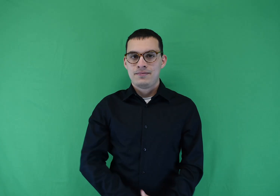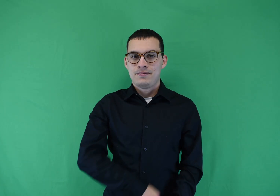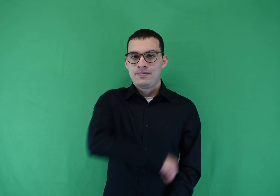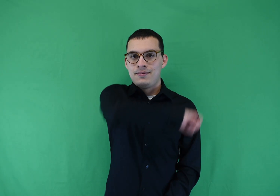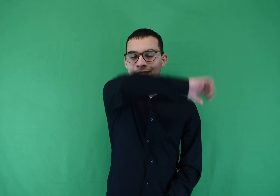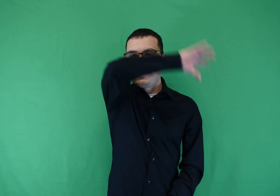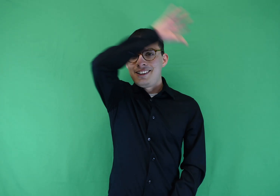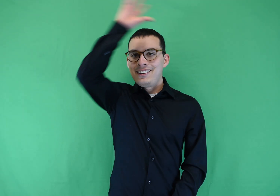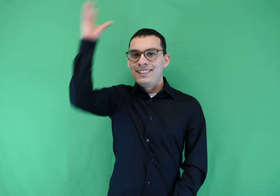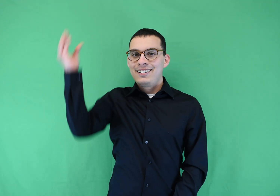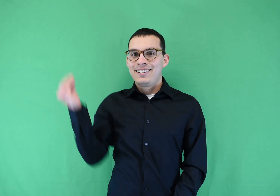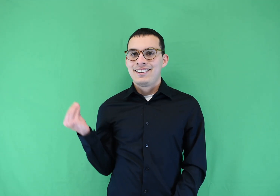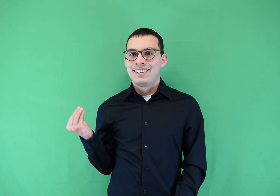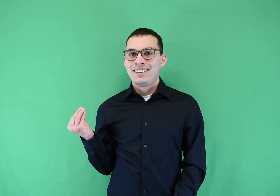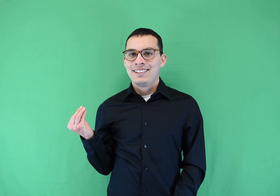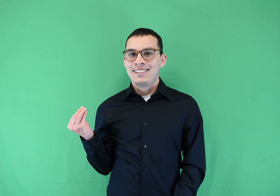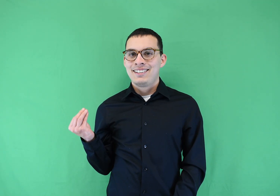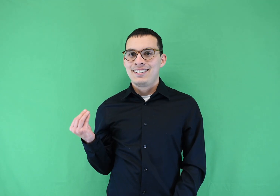bonito